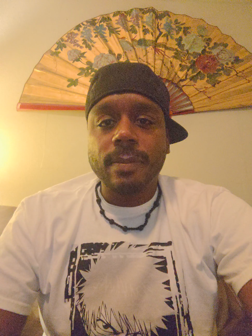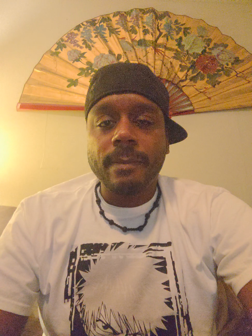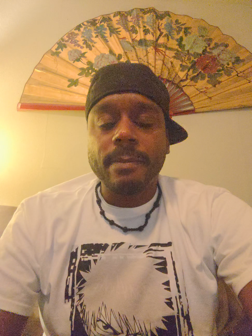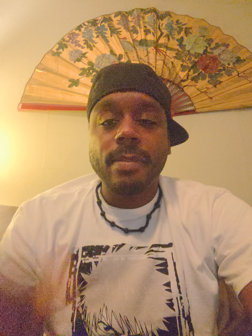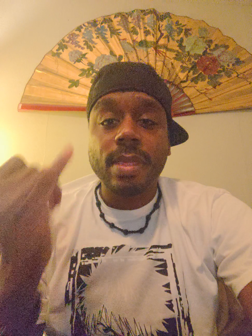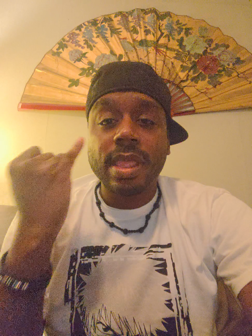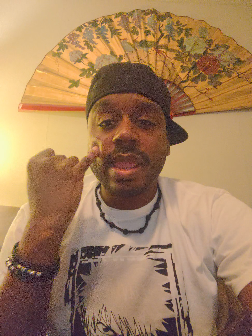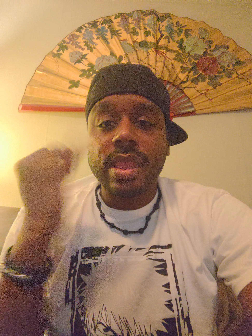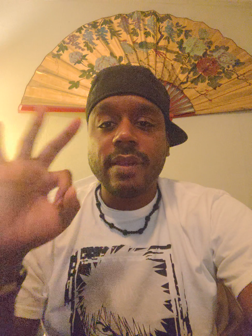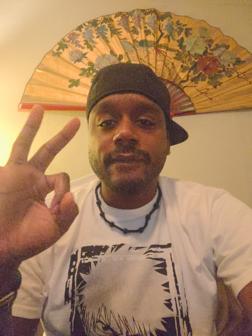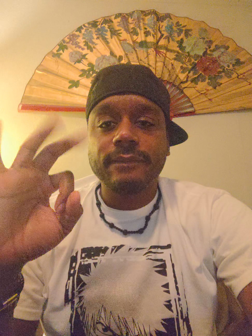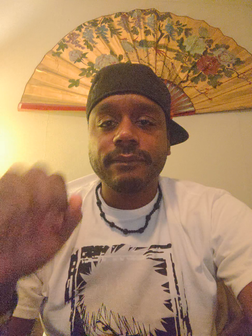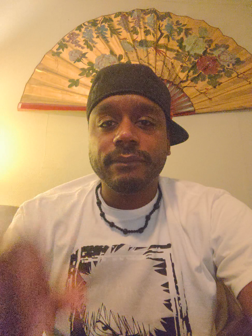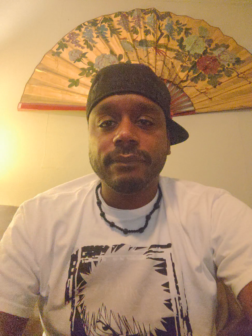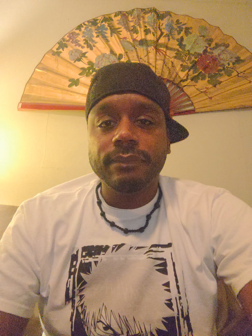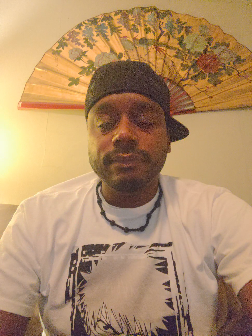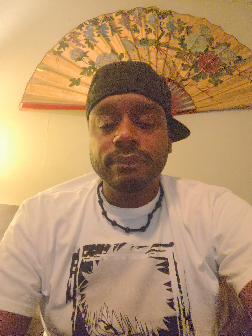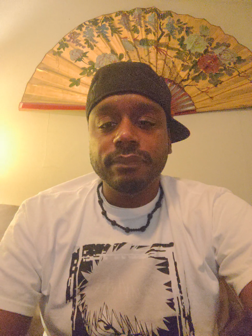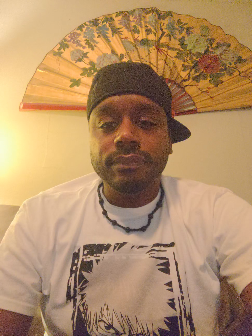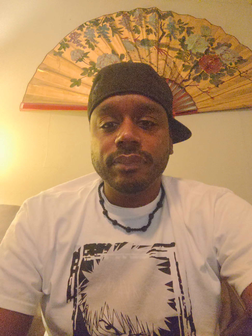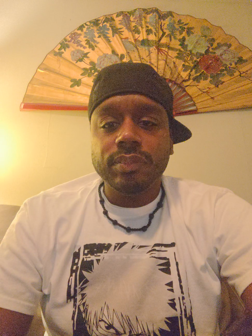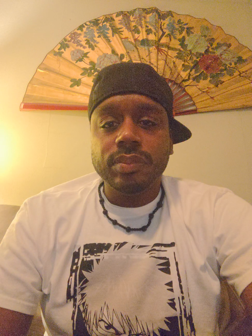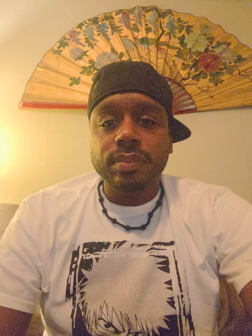if